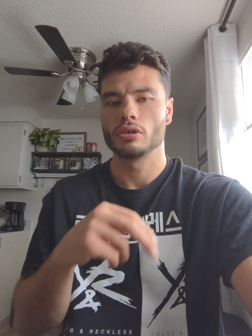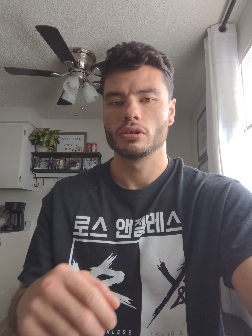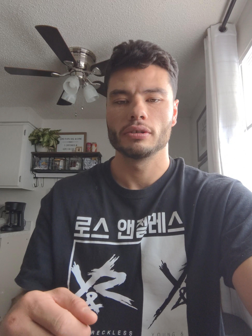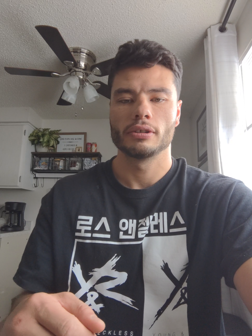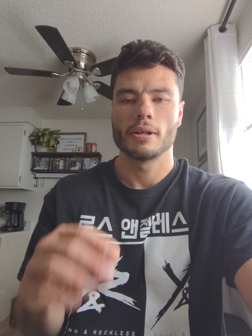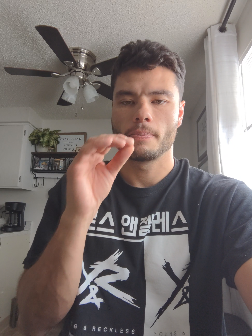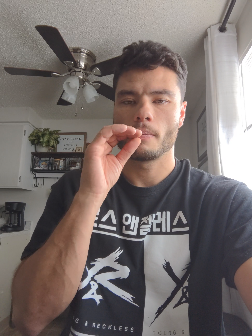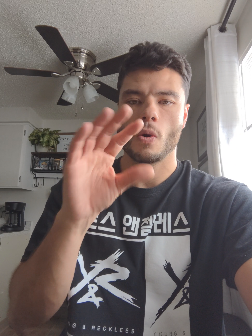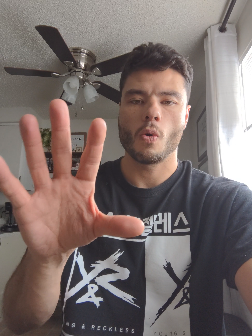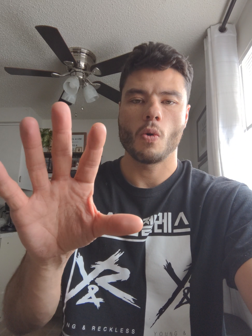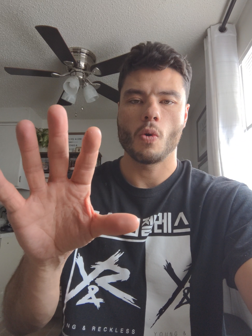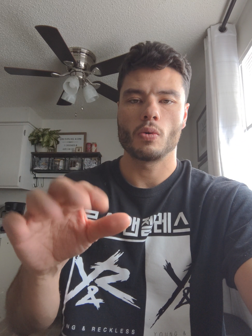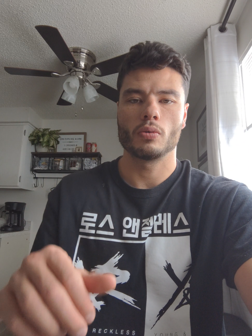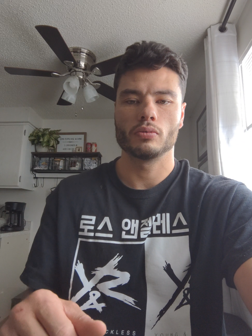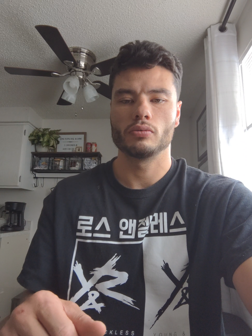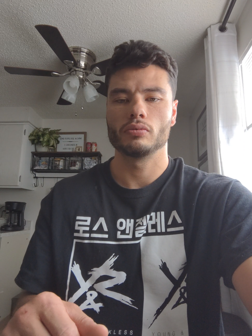blow